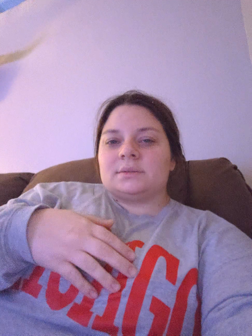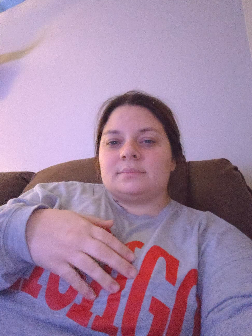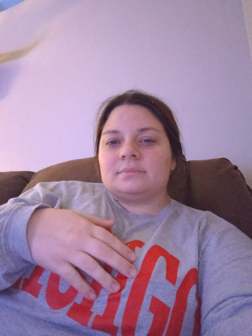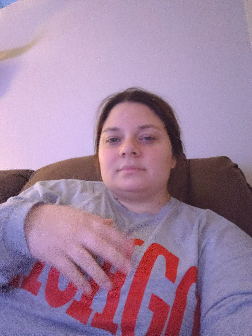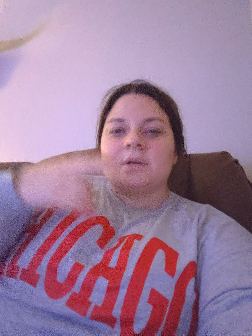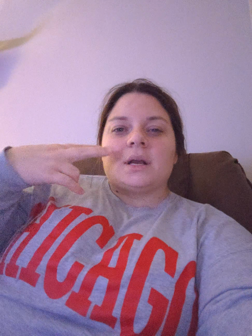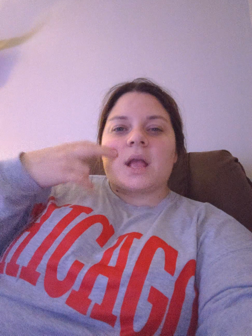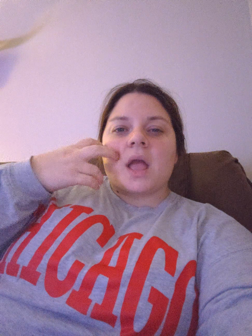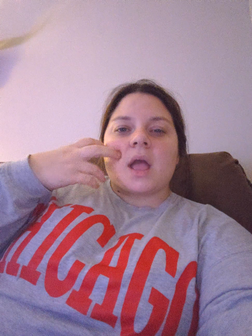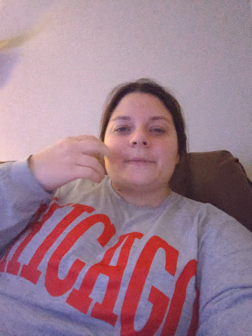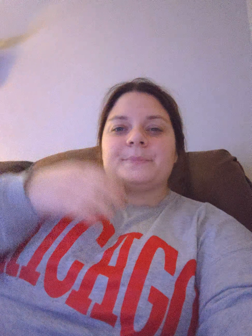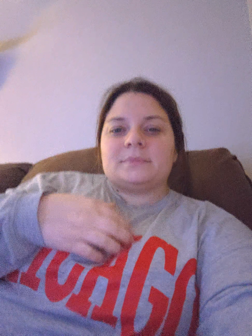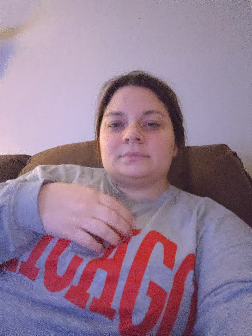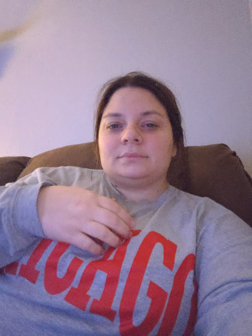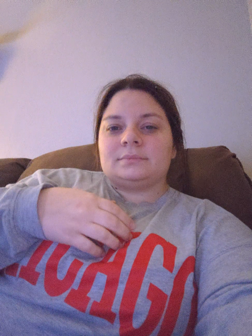gum